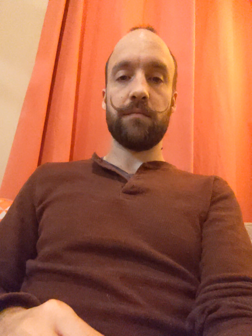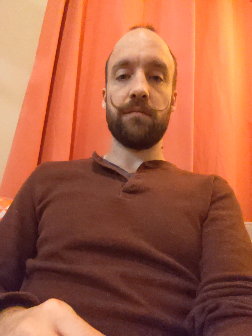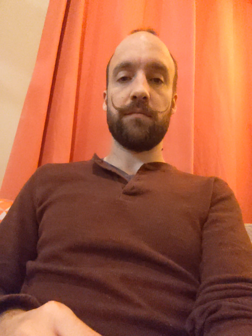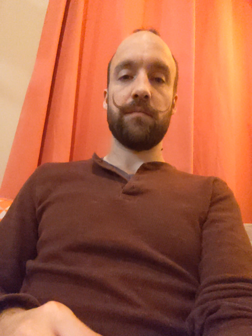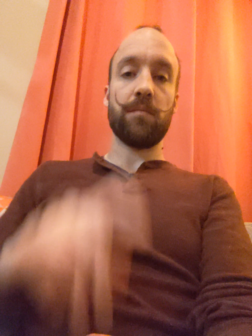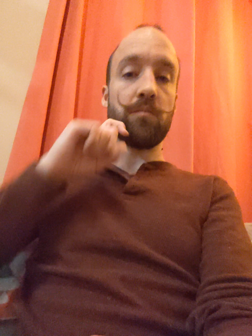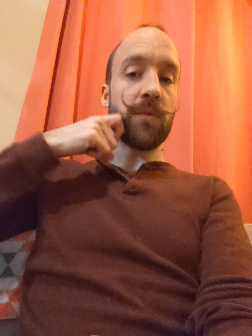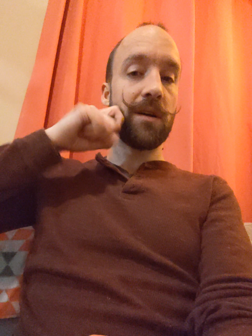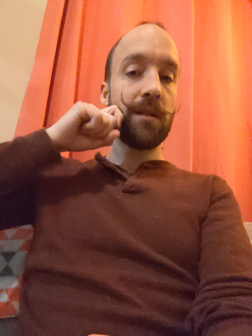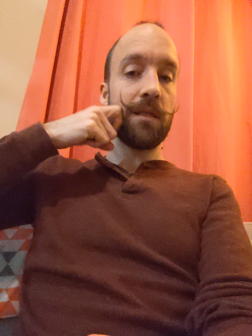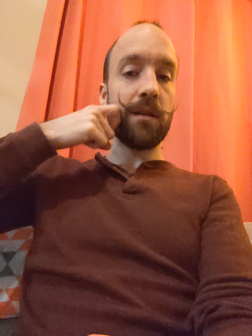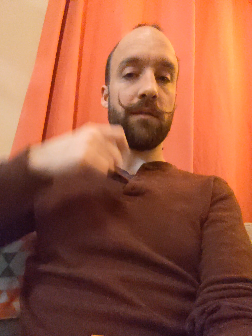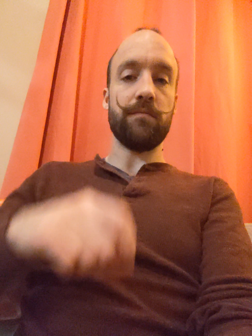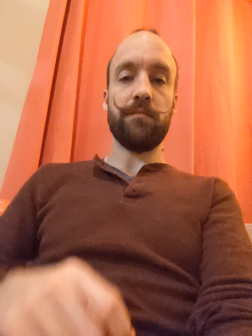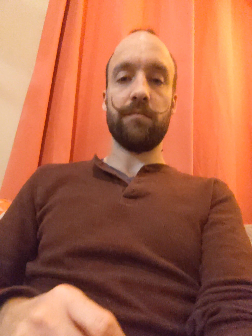apple